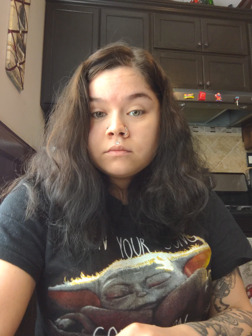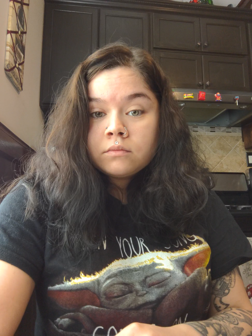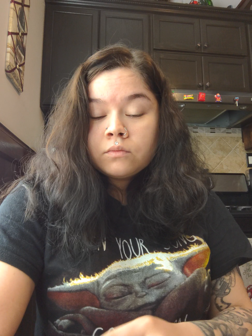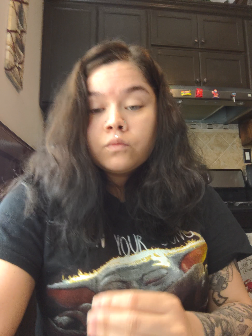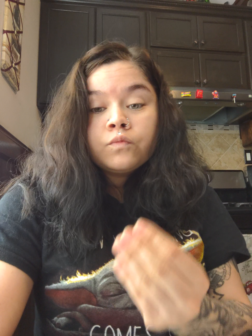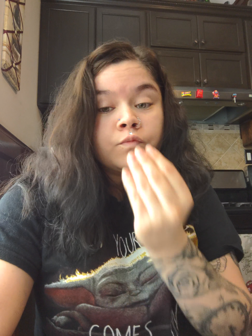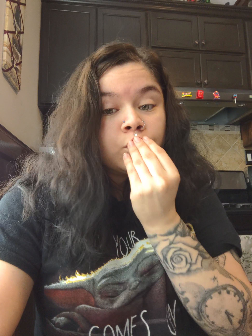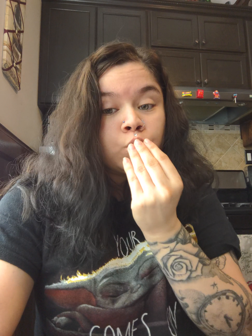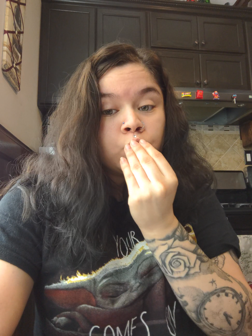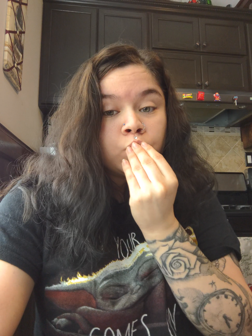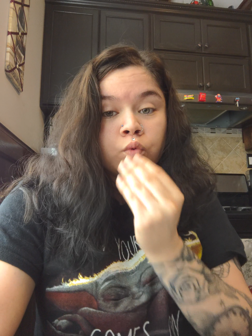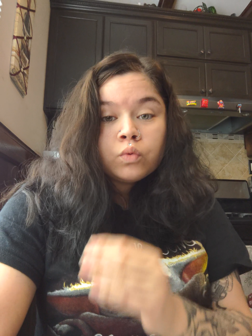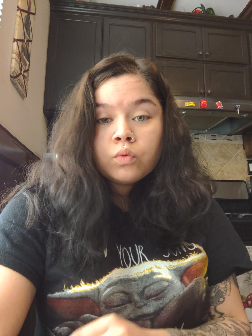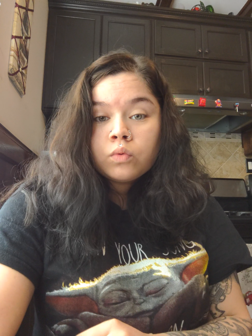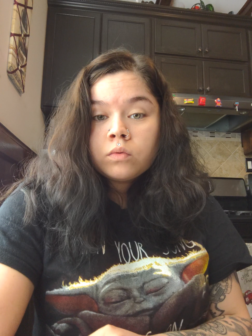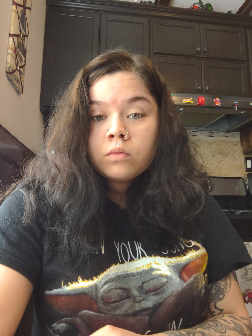food